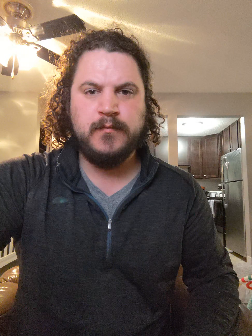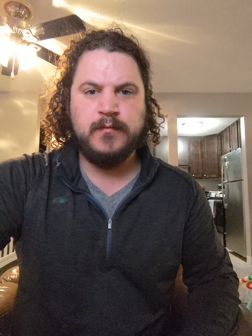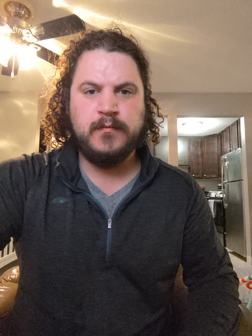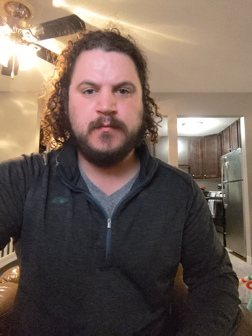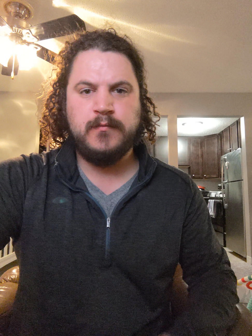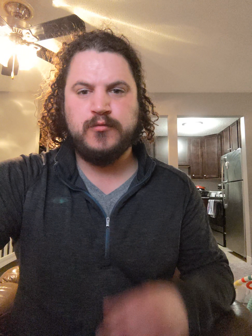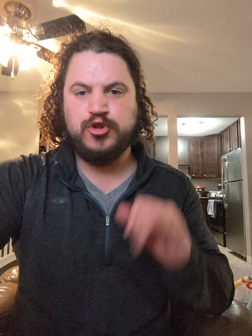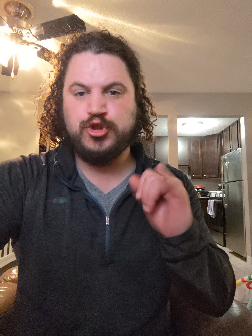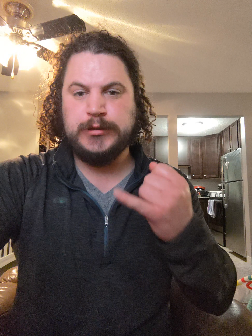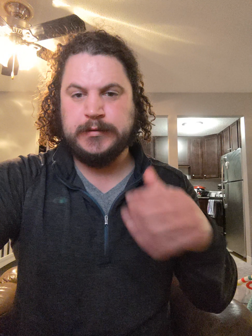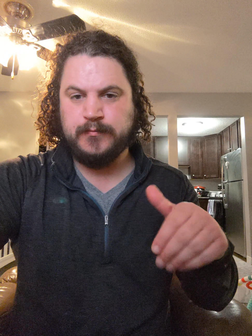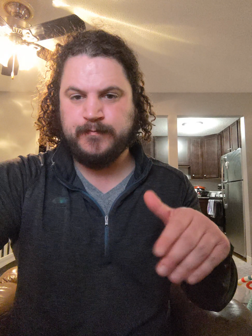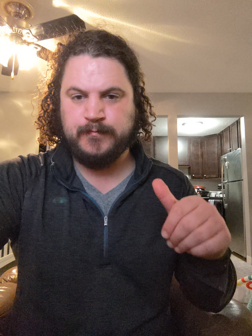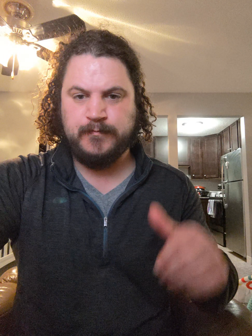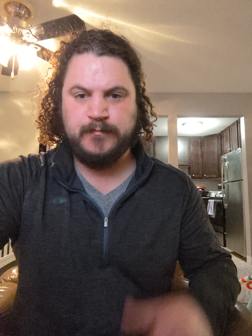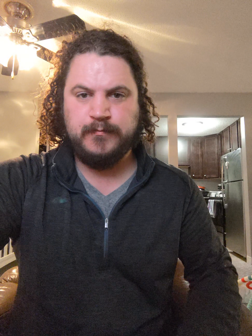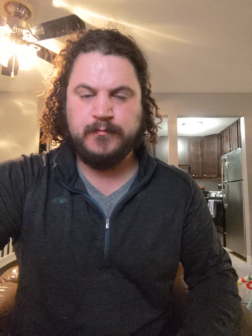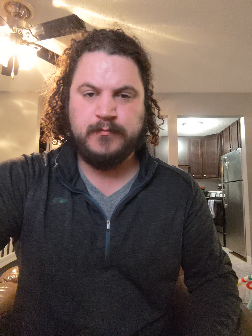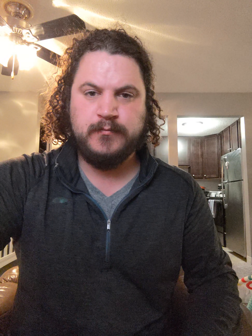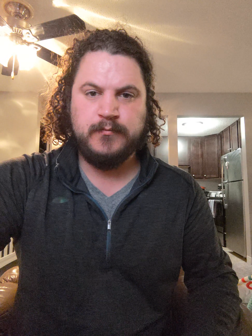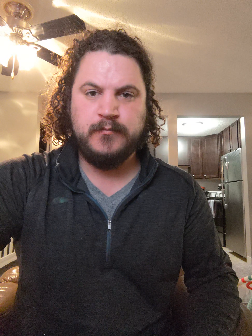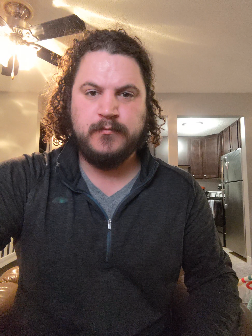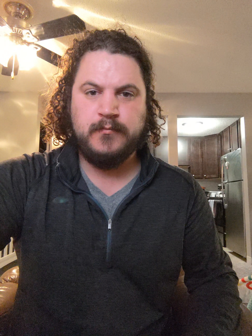jeans